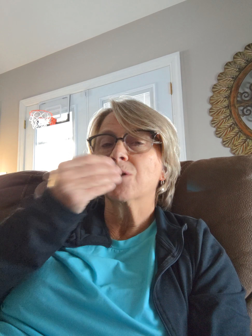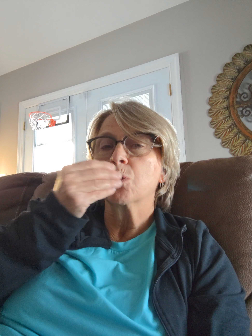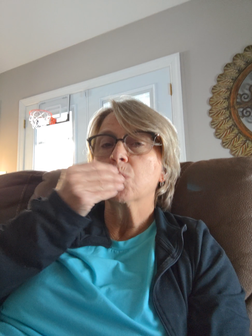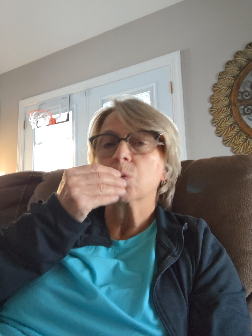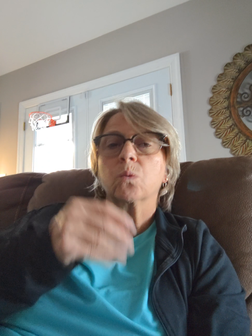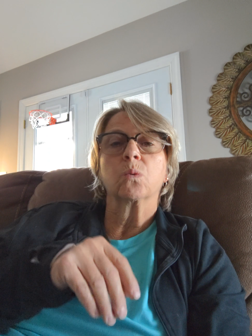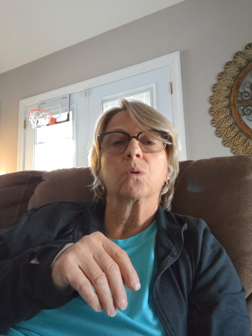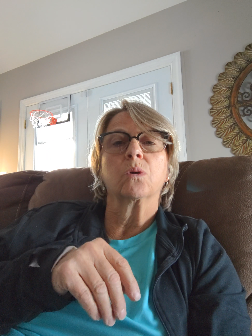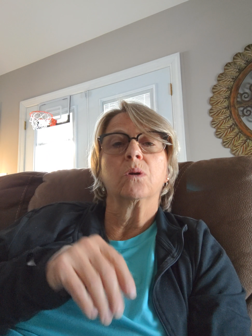food